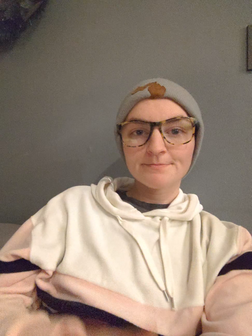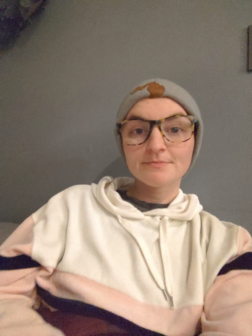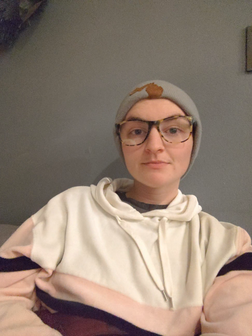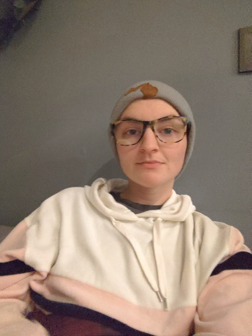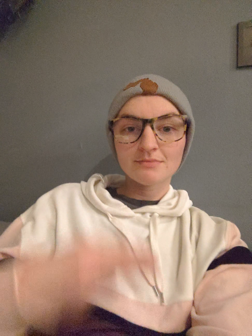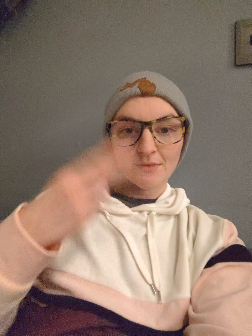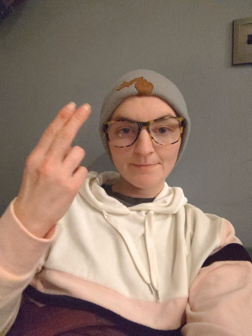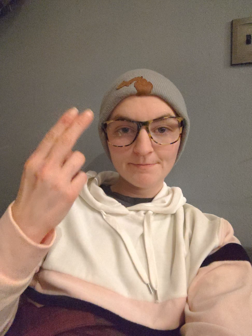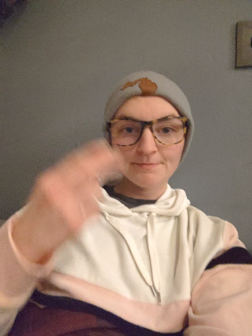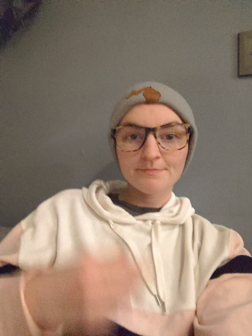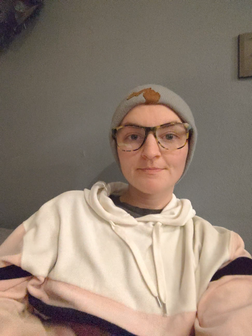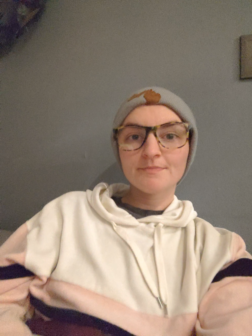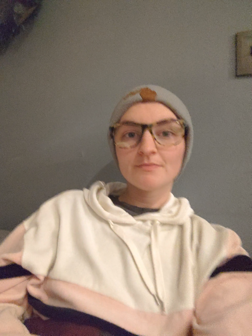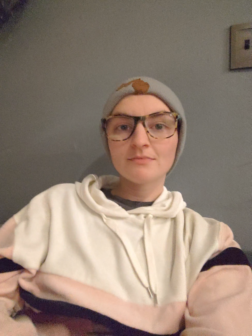high